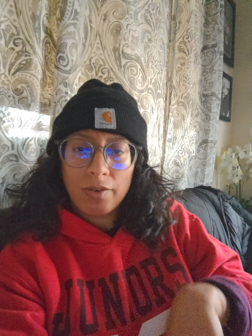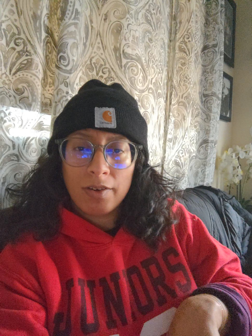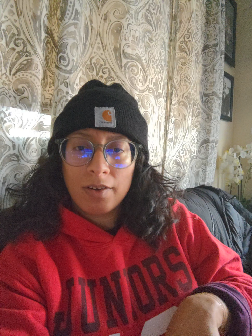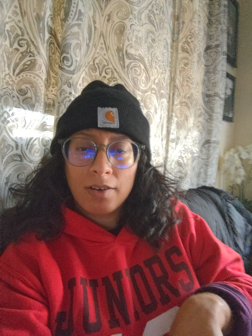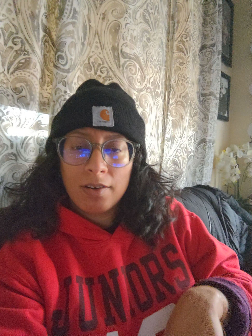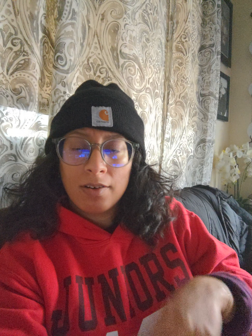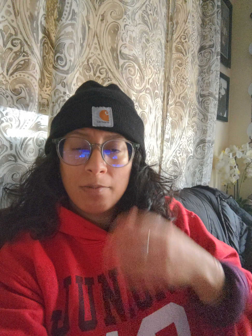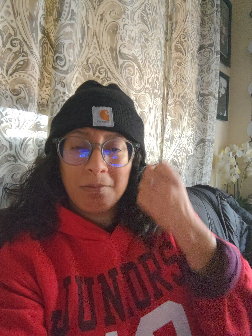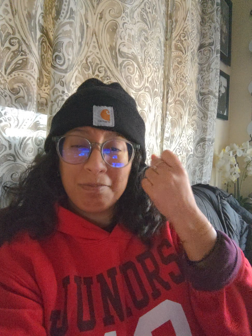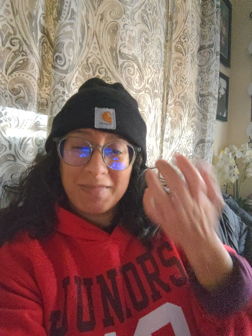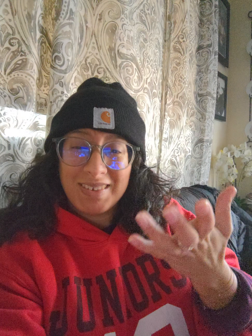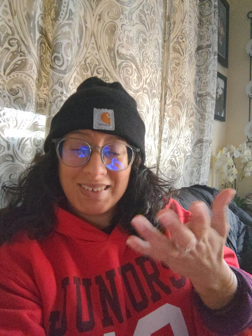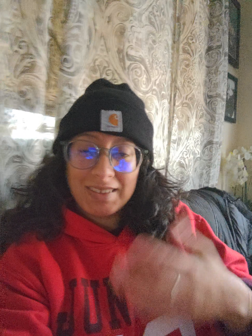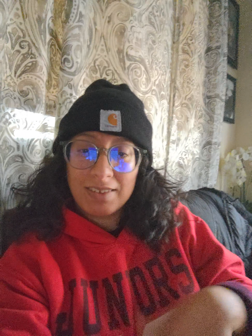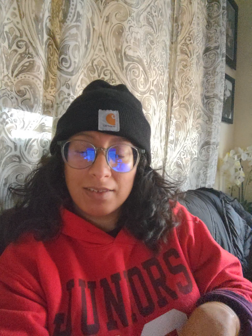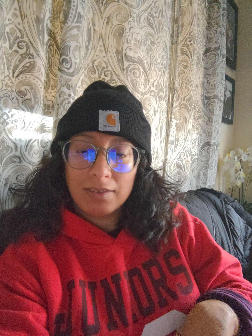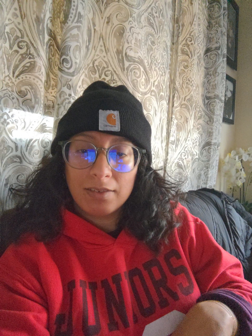many